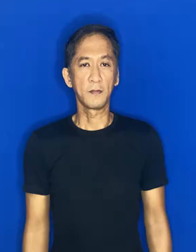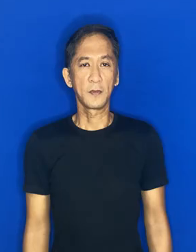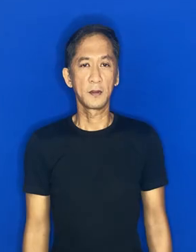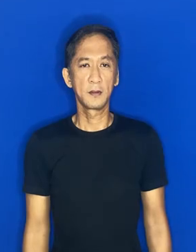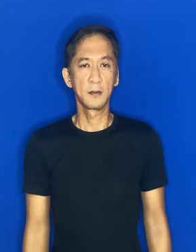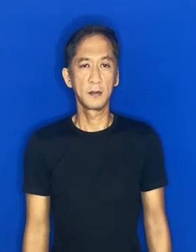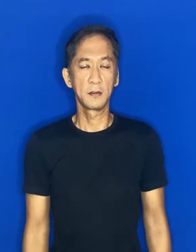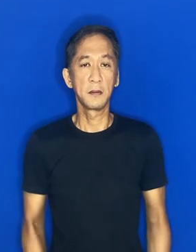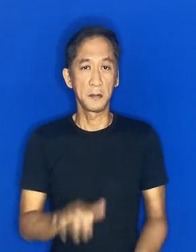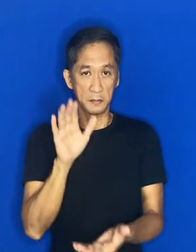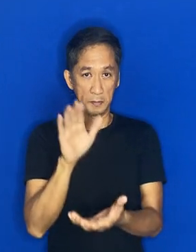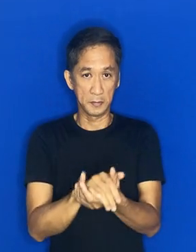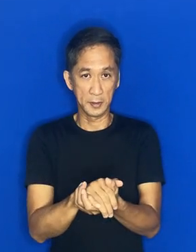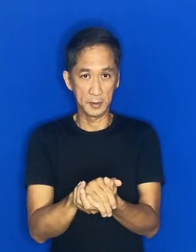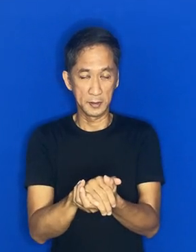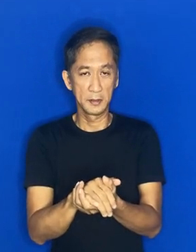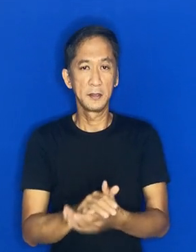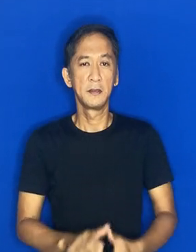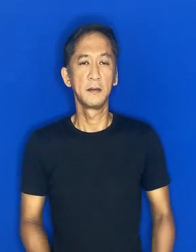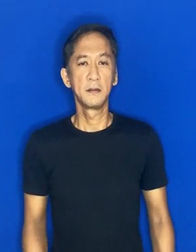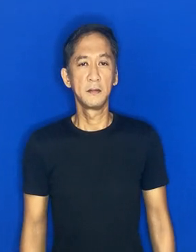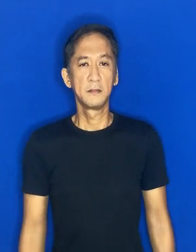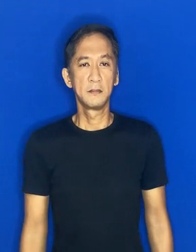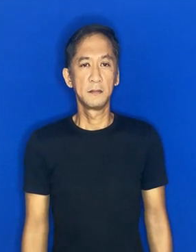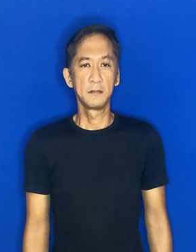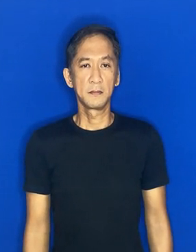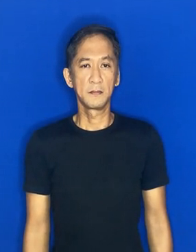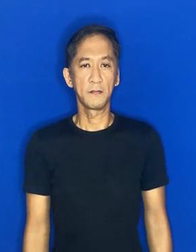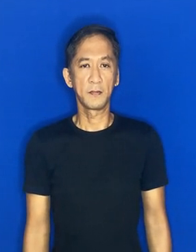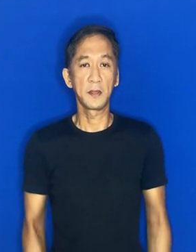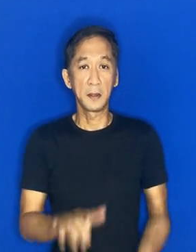married